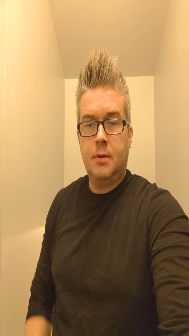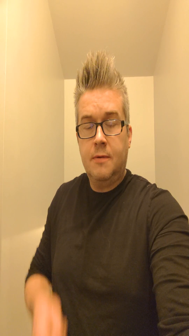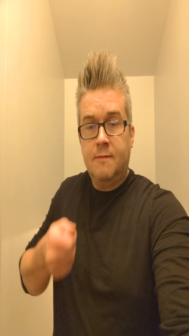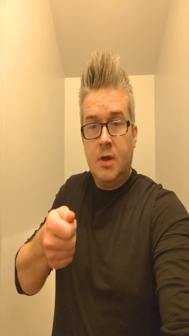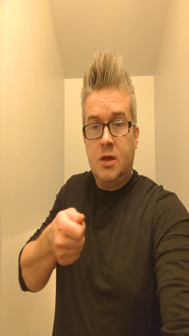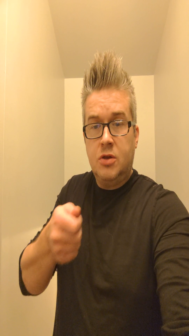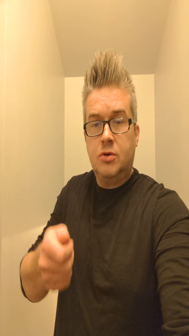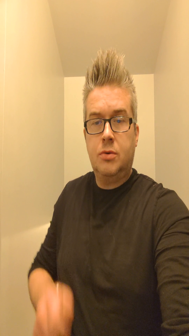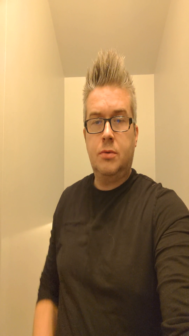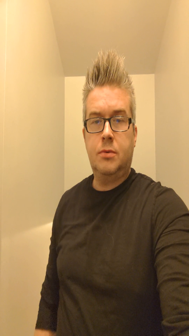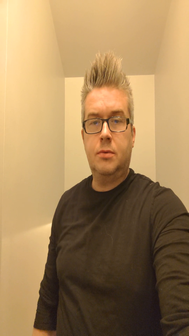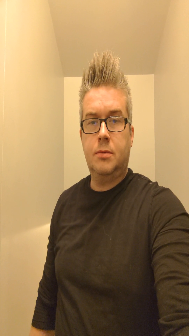vacuum